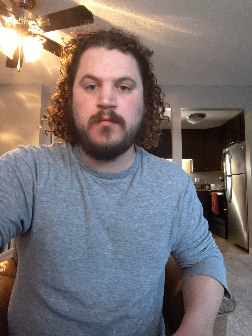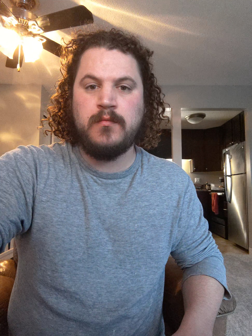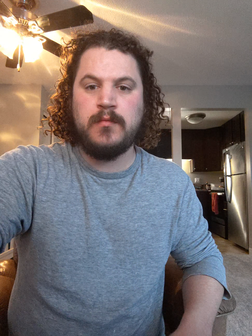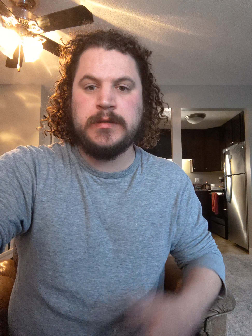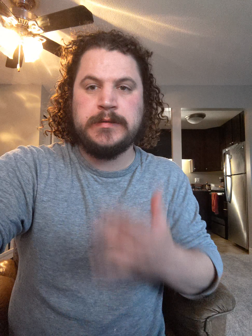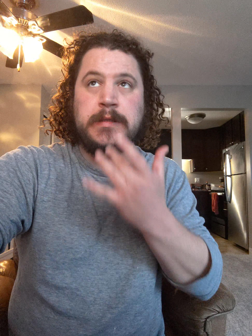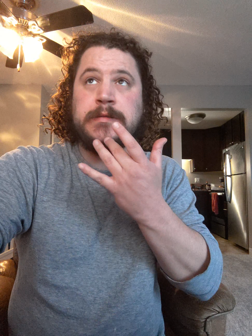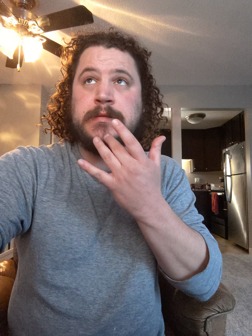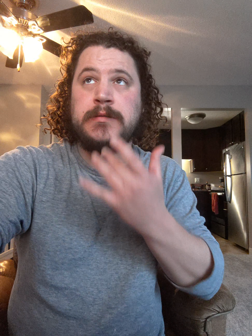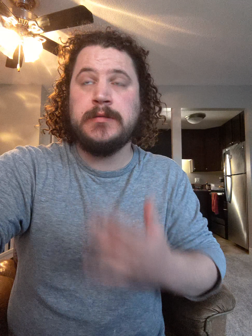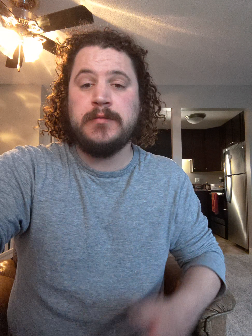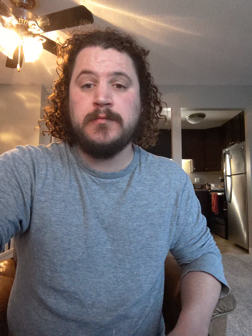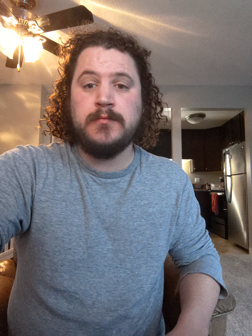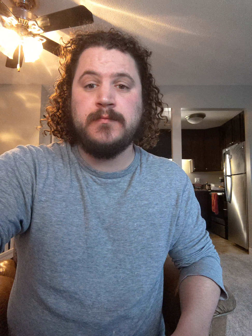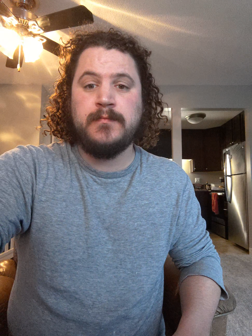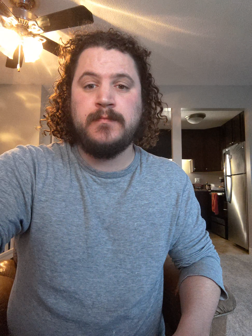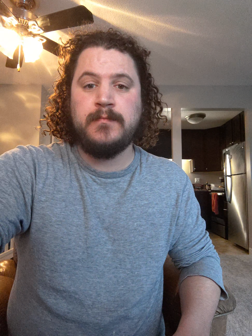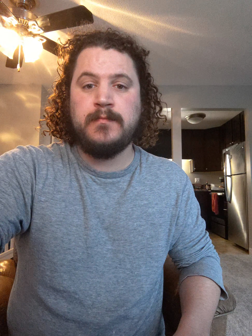taste